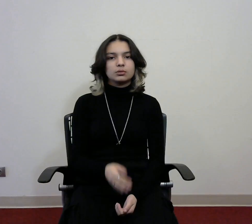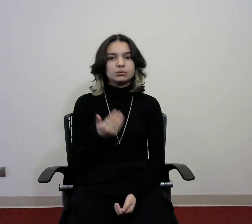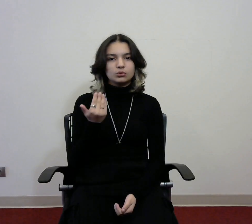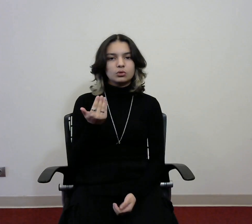siz